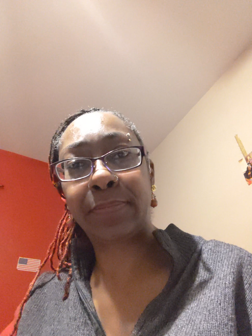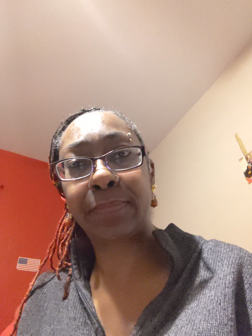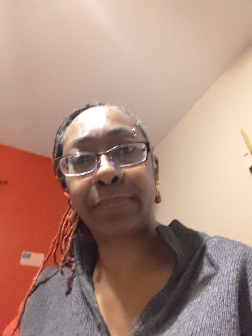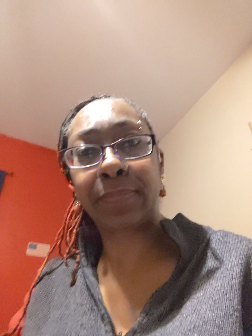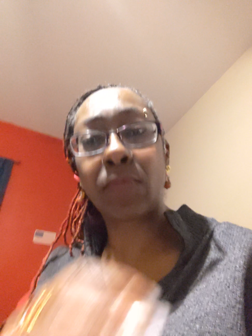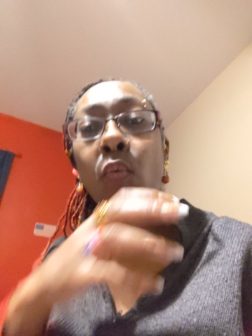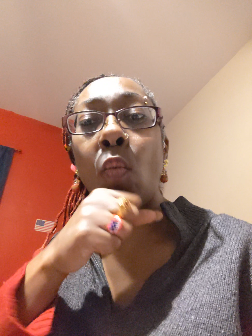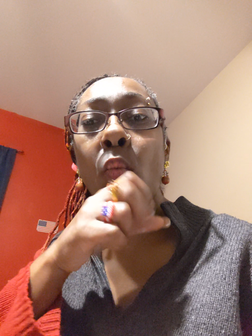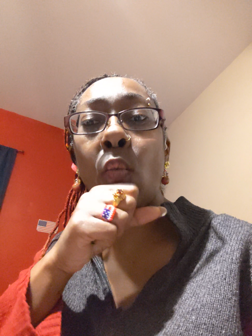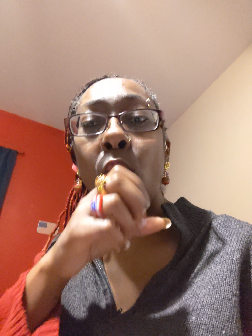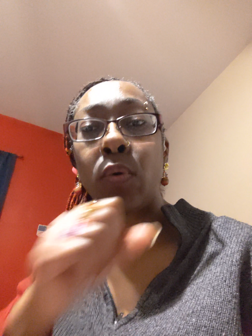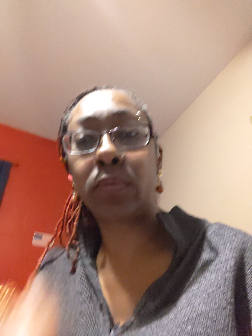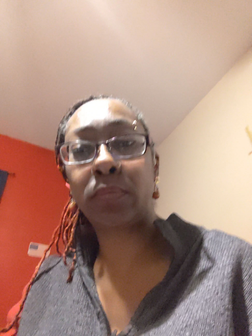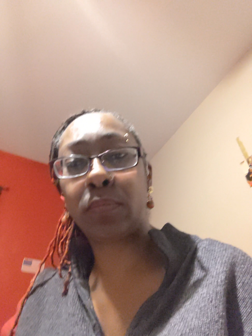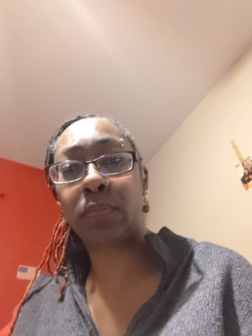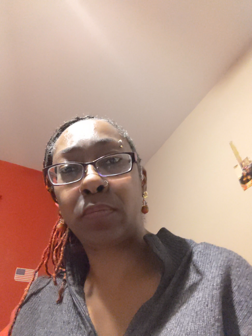orange